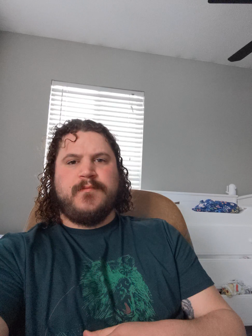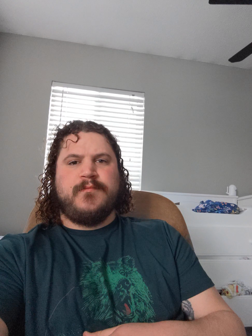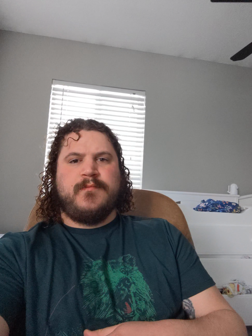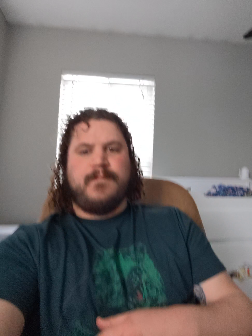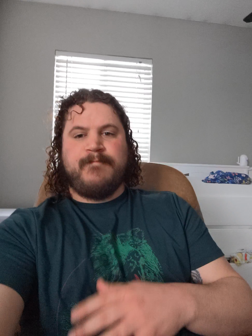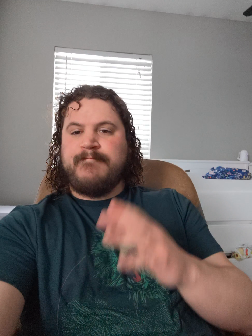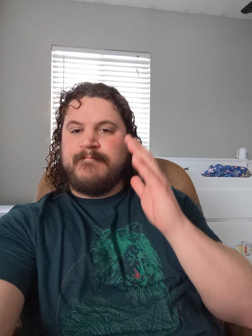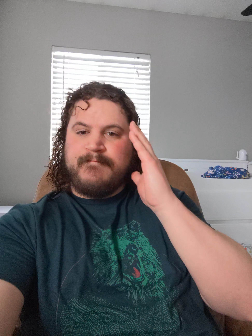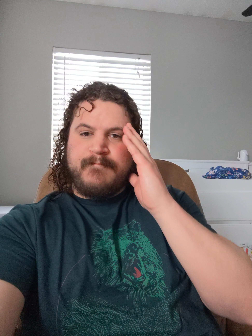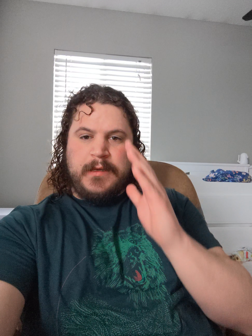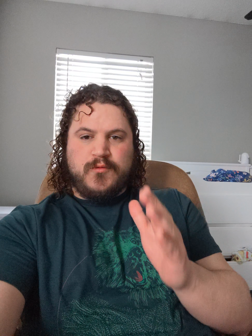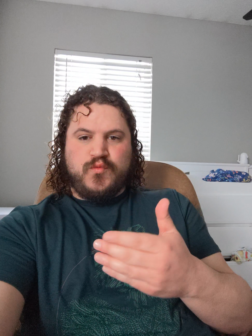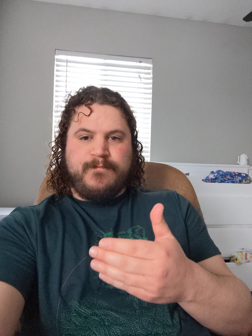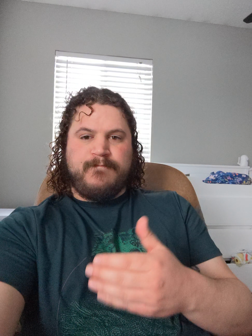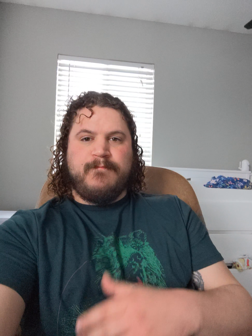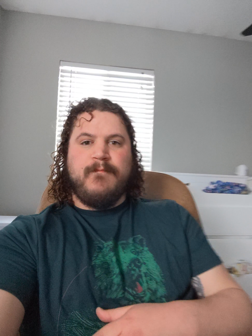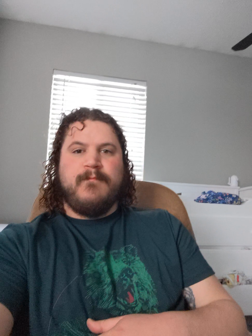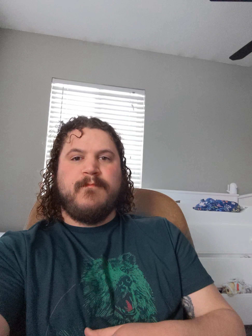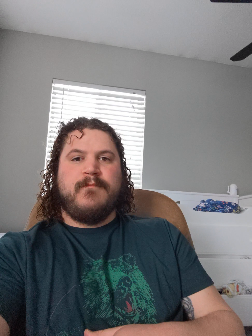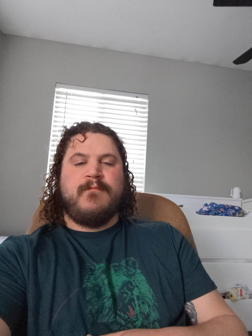bedroom